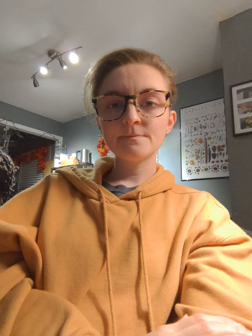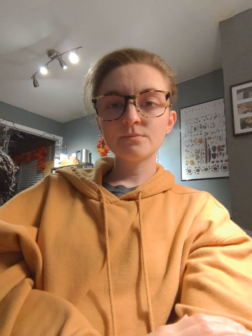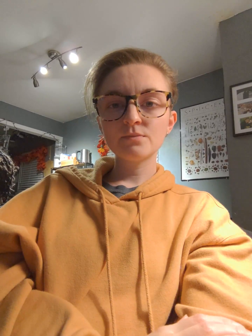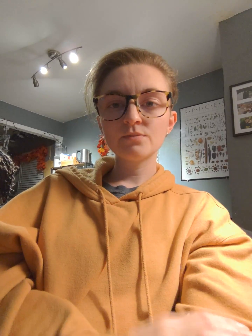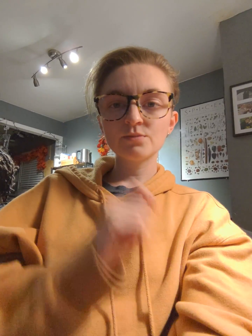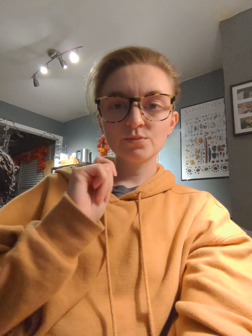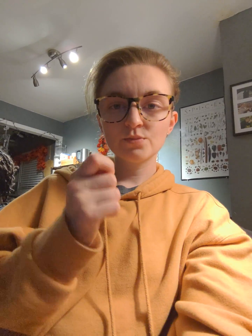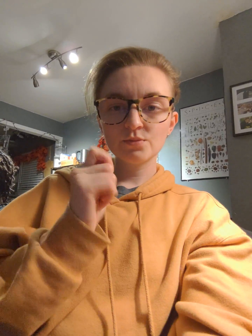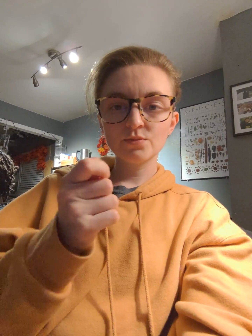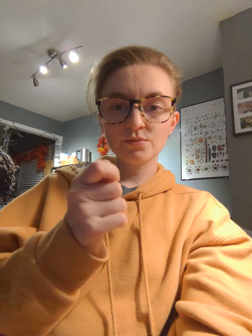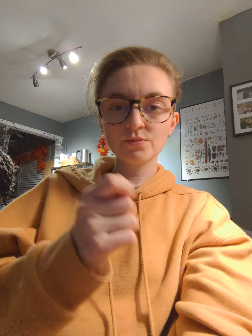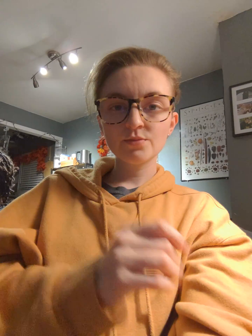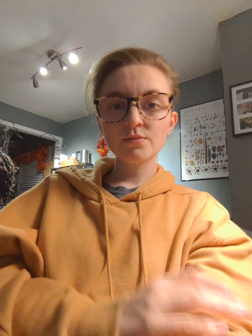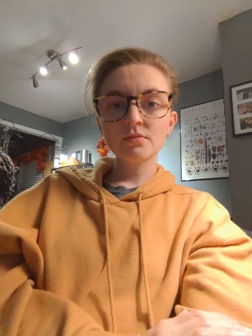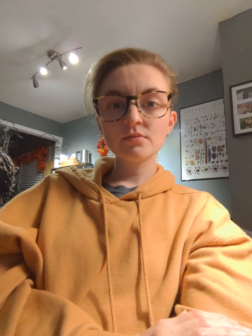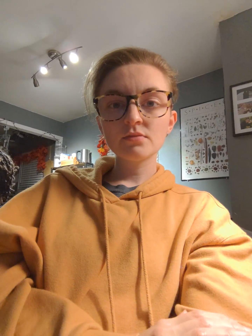bat